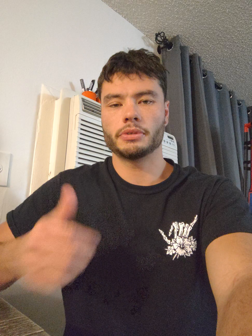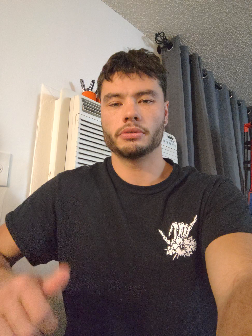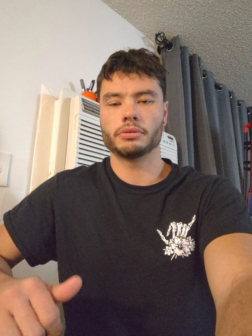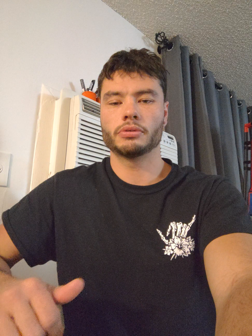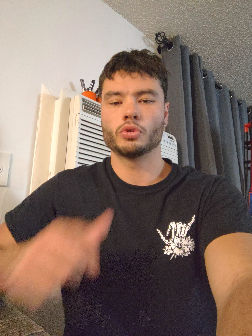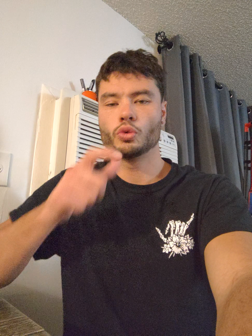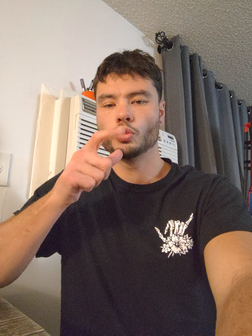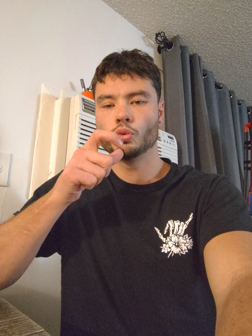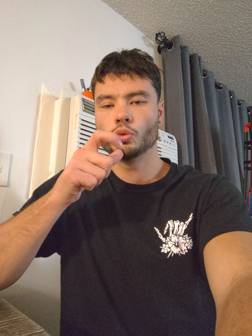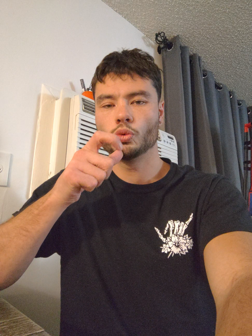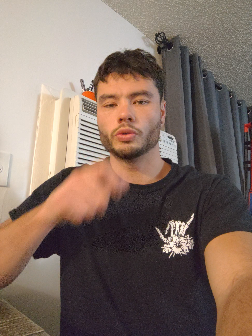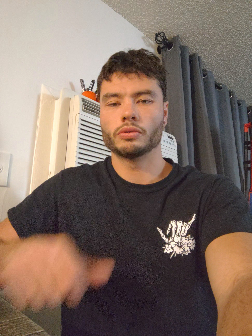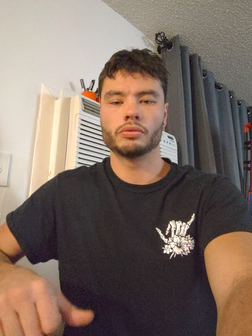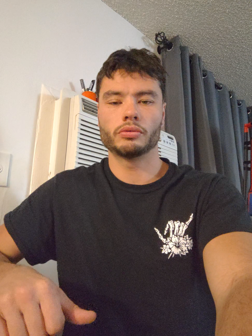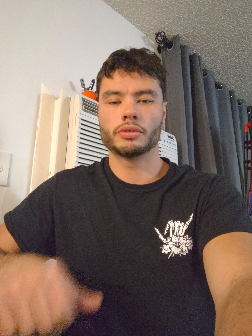who